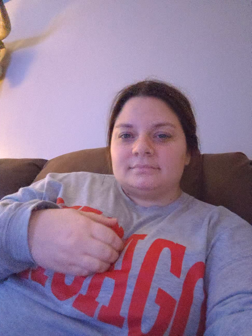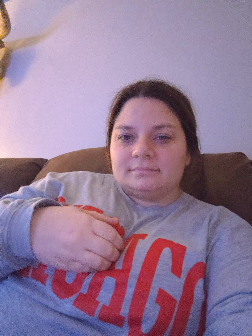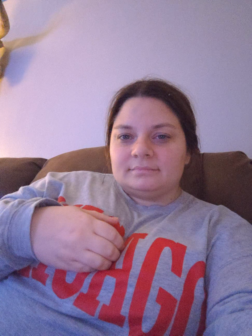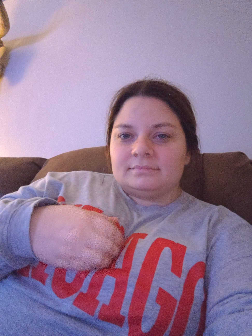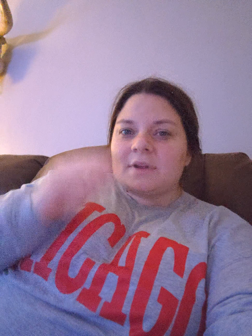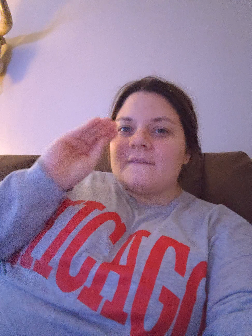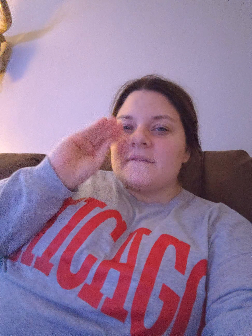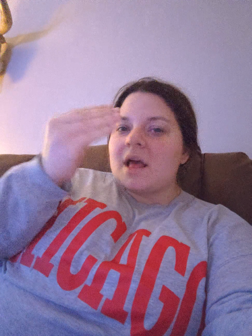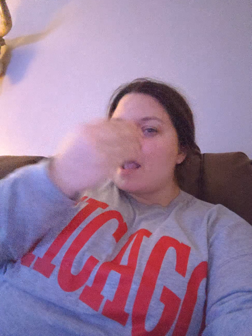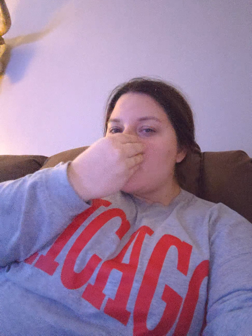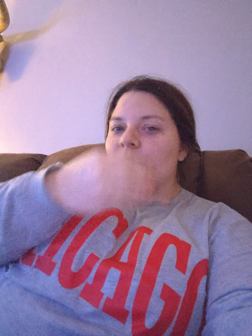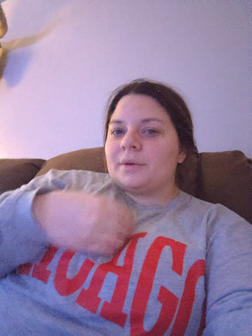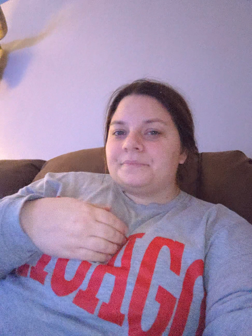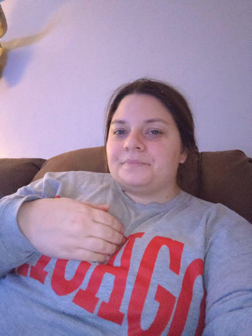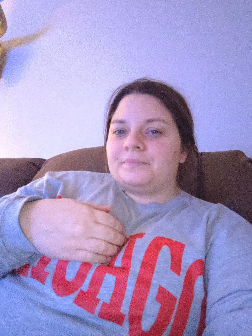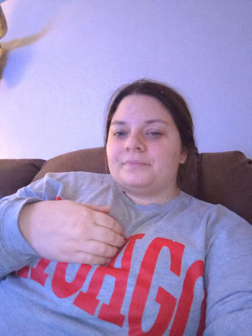flower